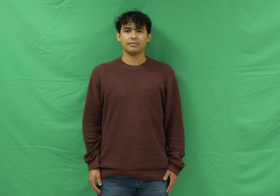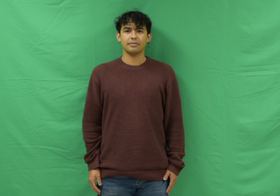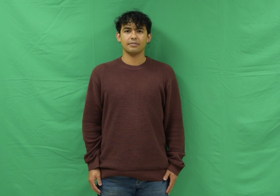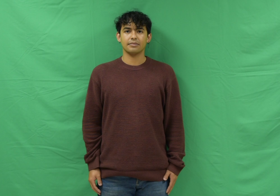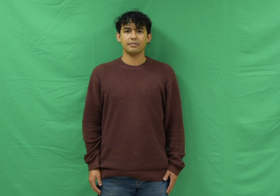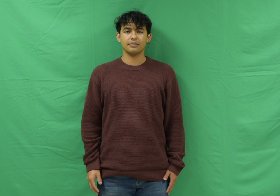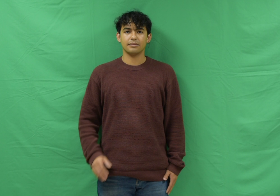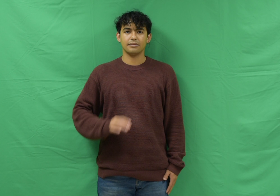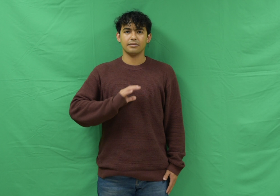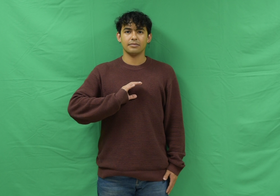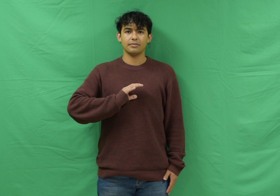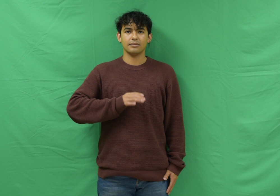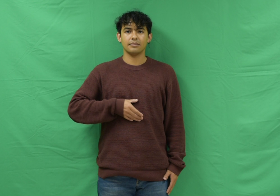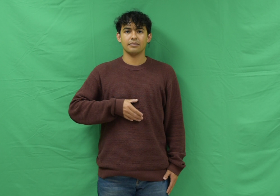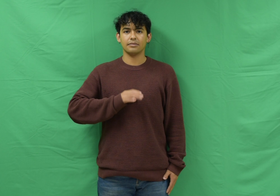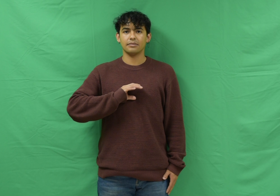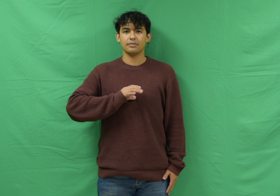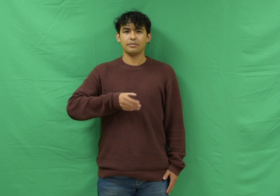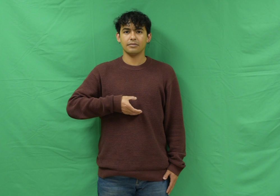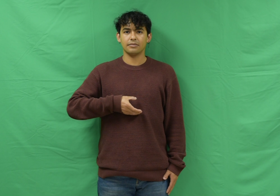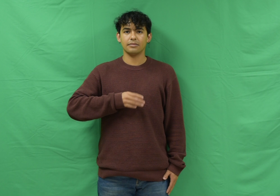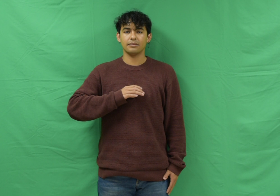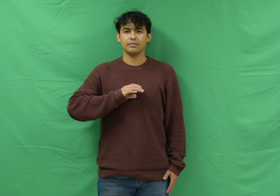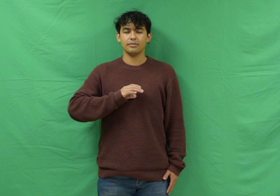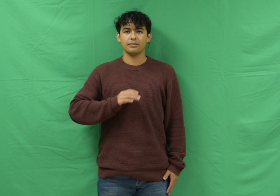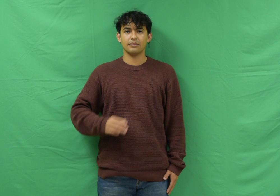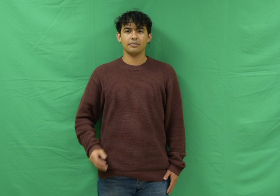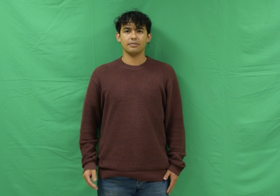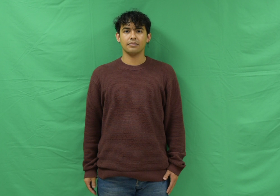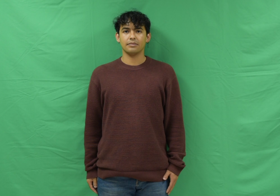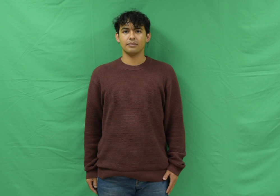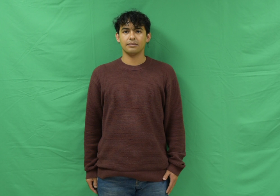cáncer